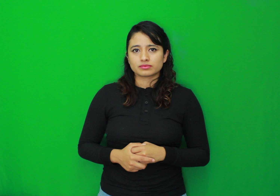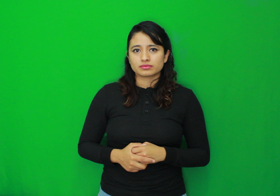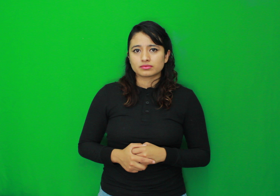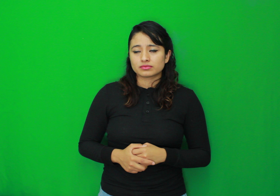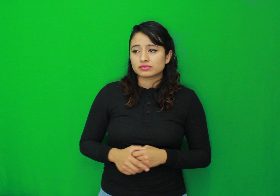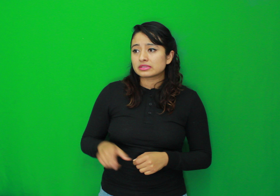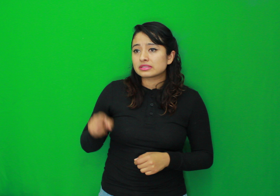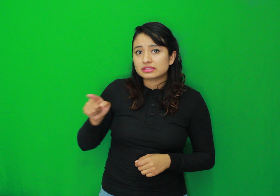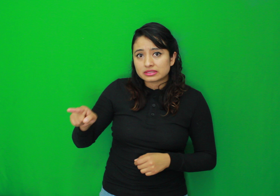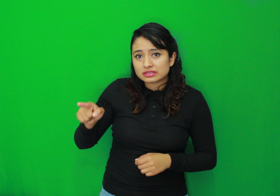ahí